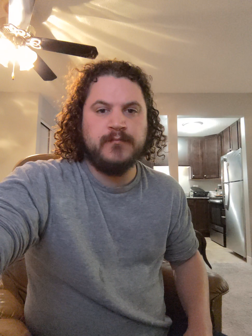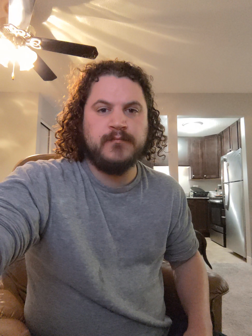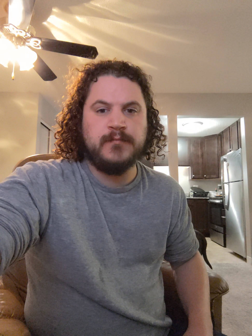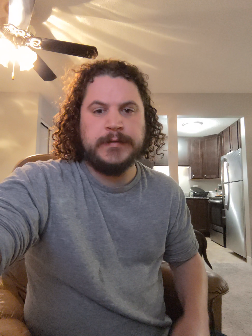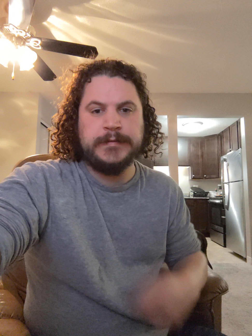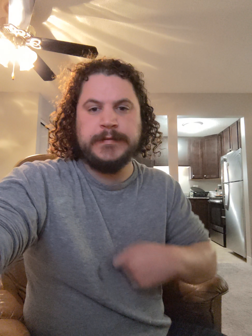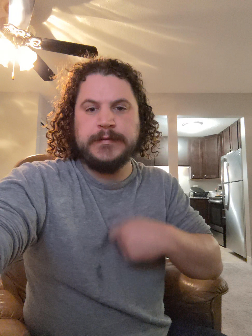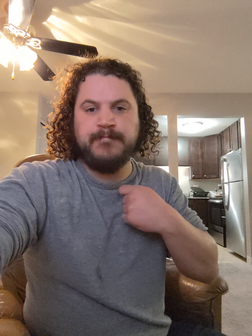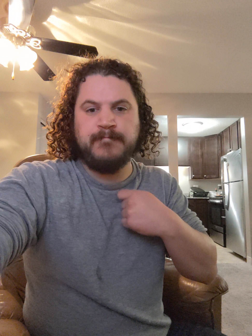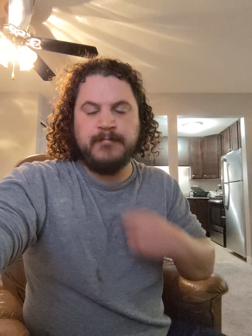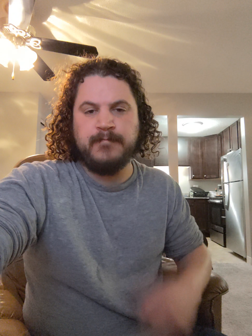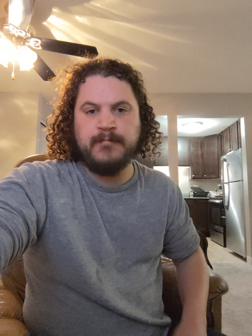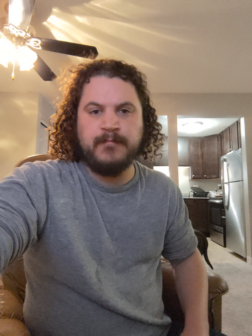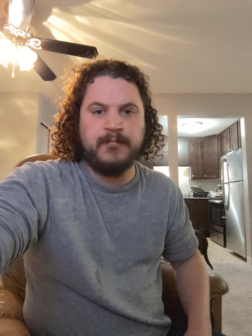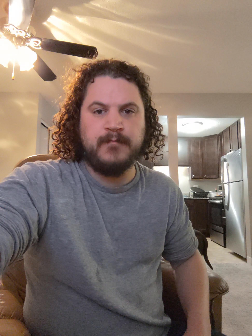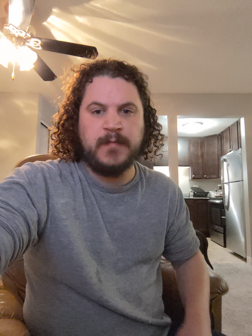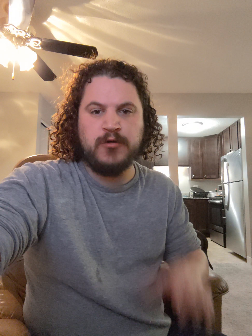zipper